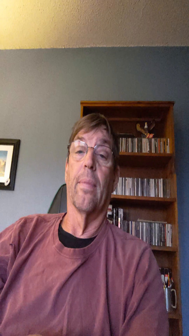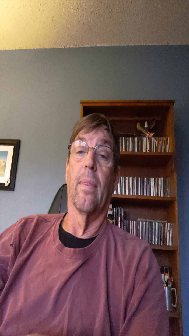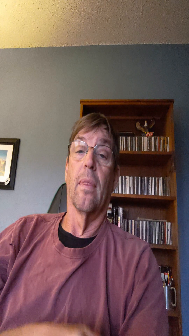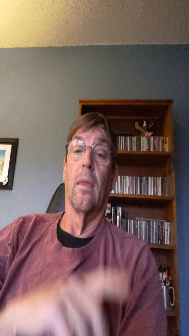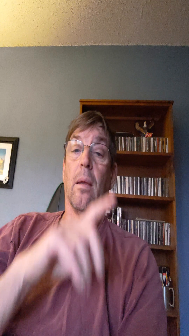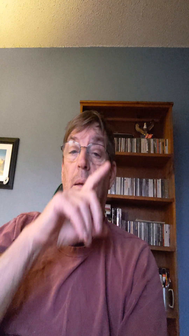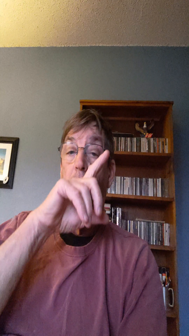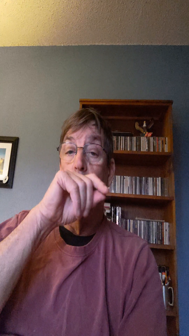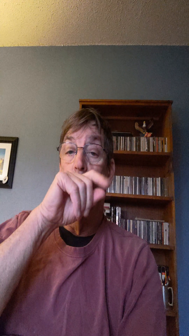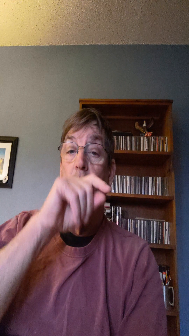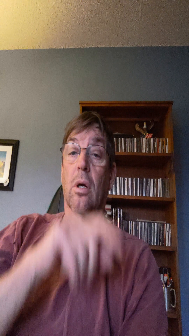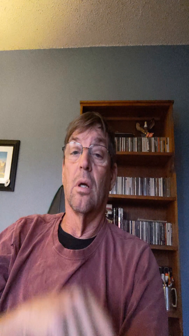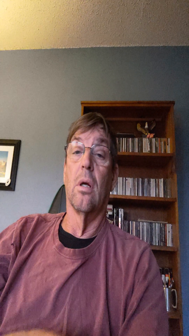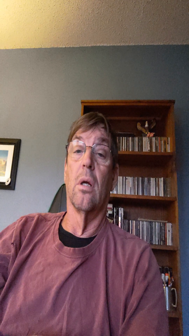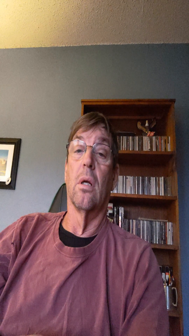bird